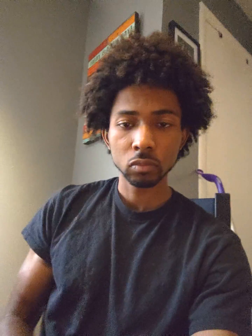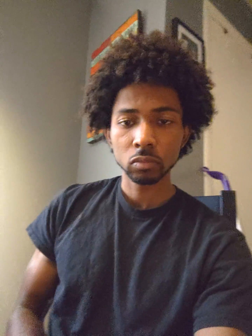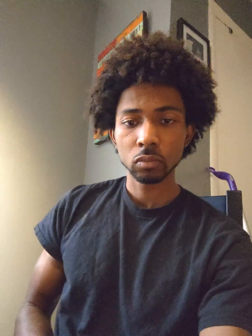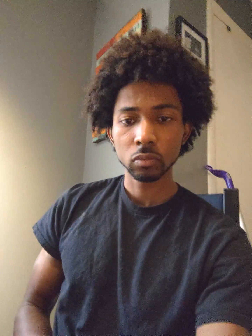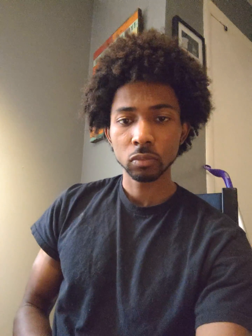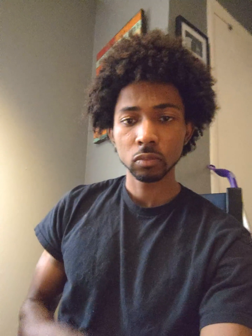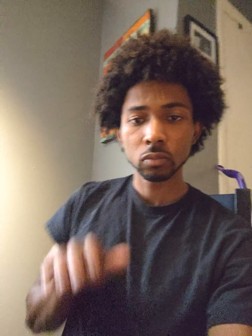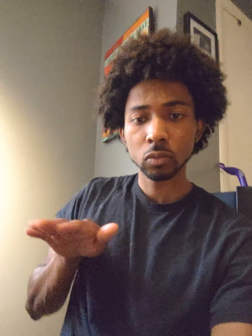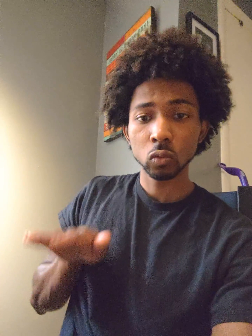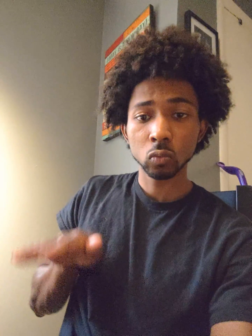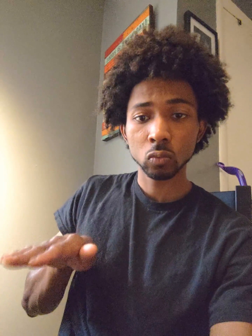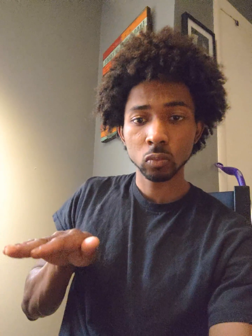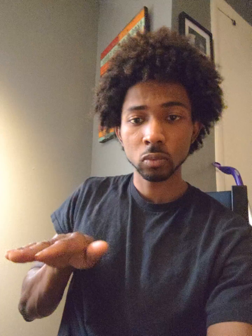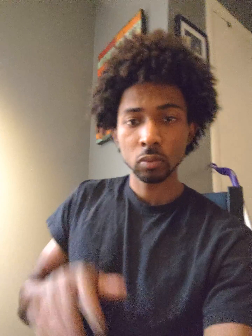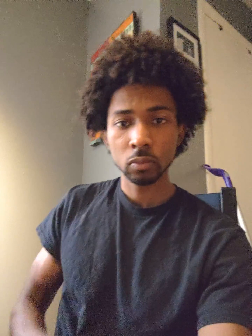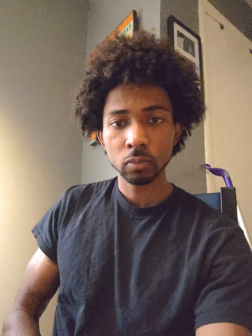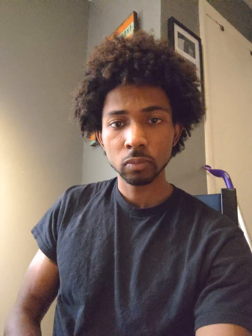penguin